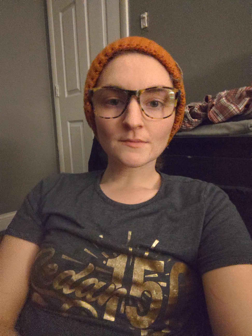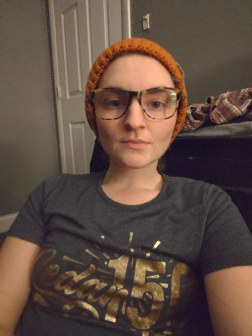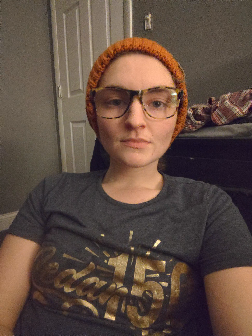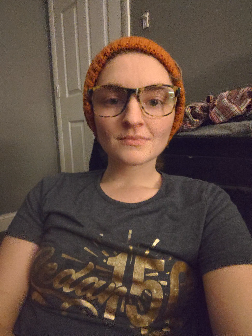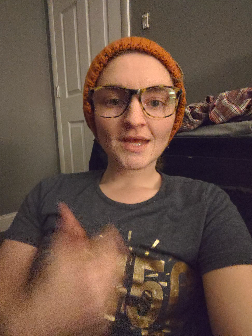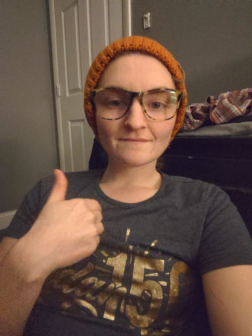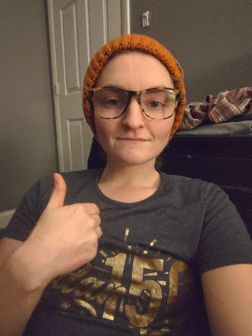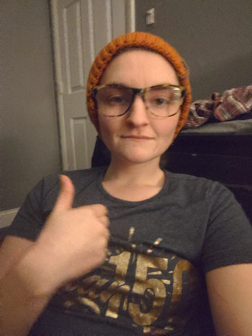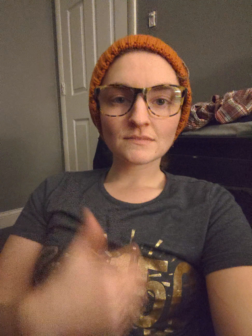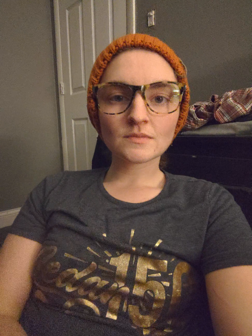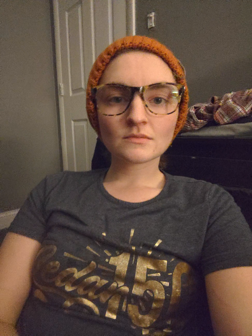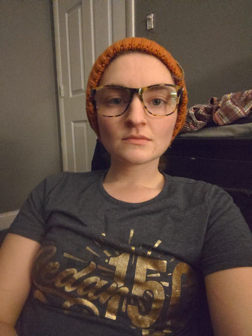have